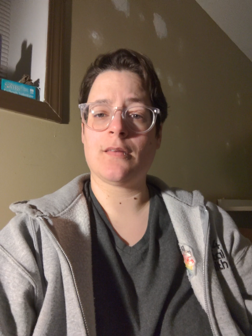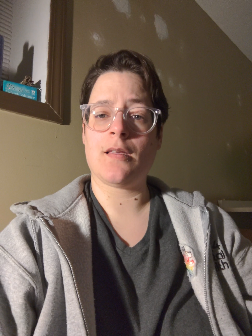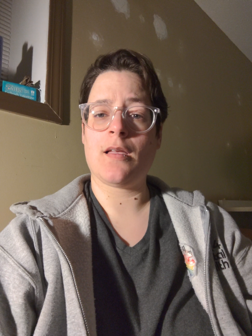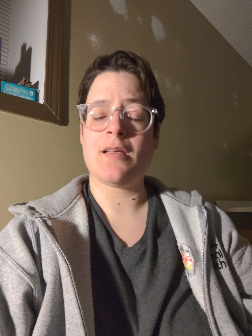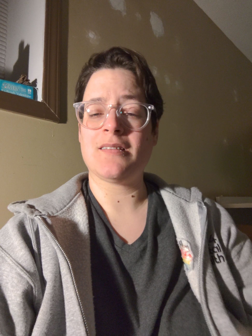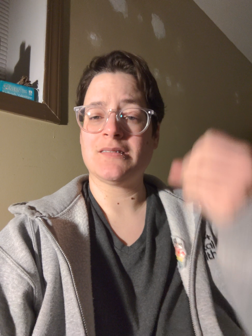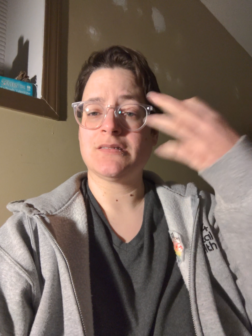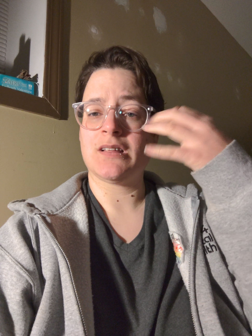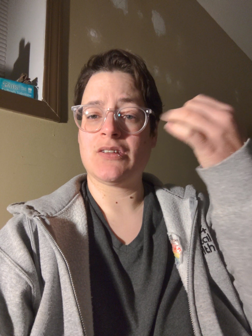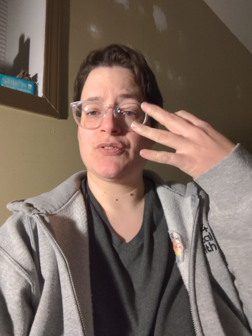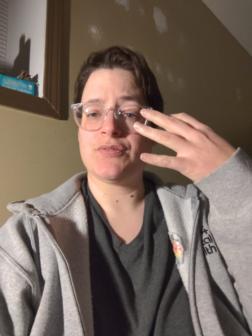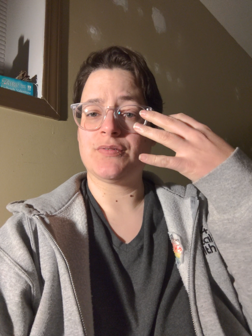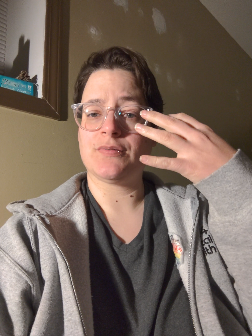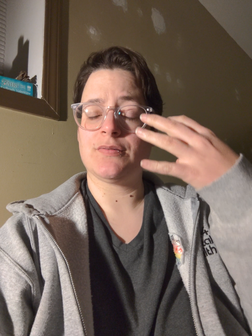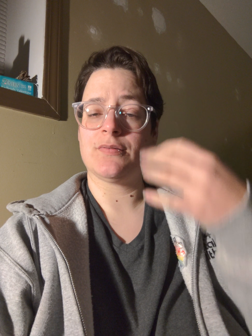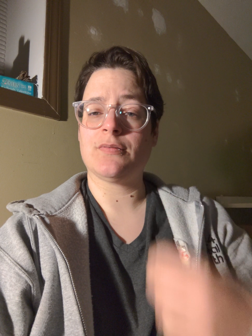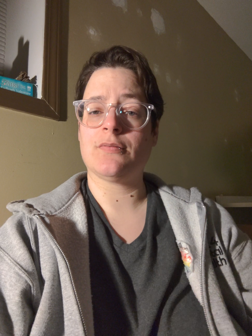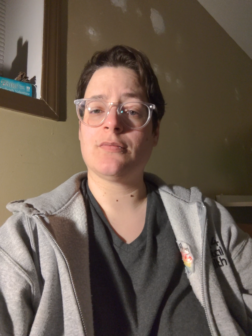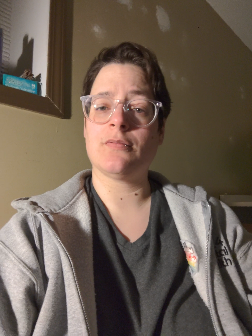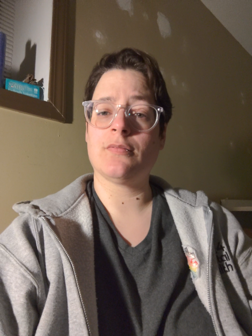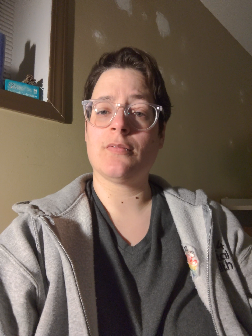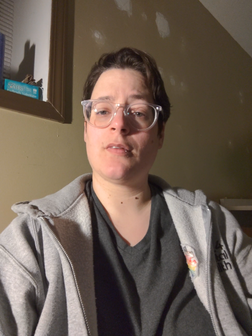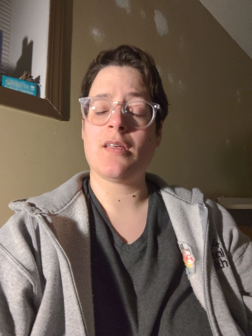shower